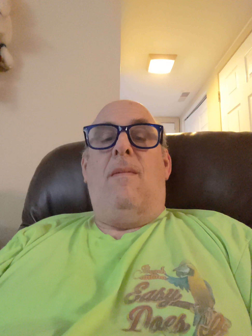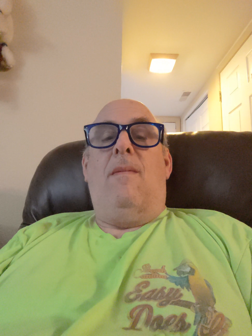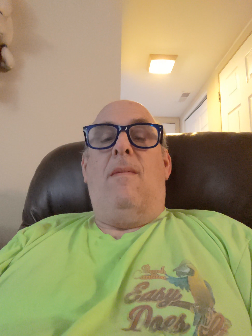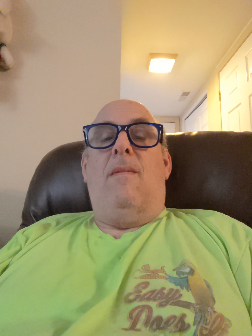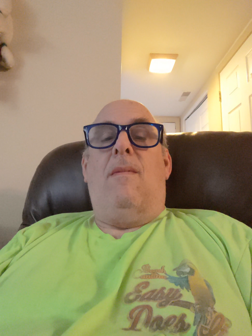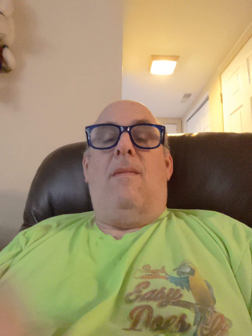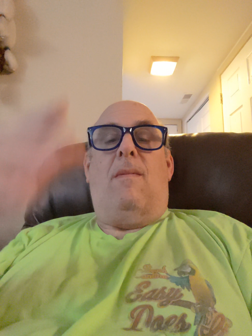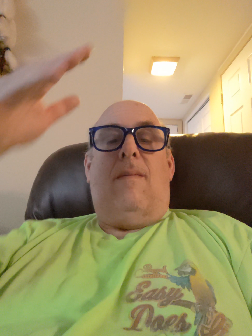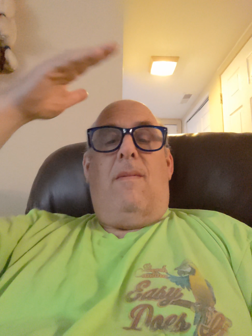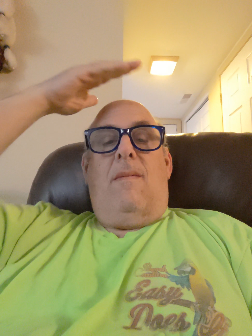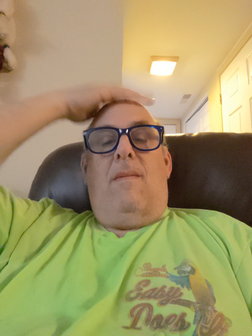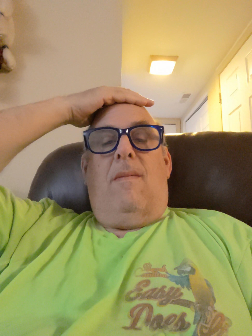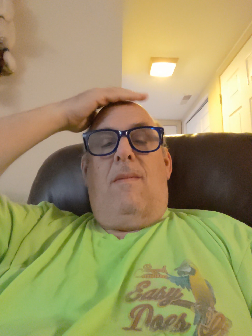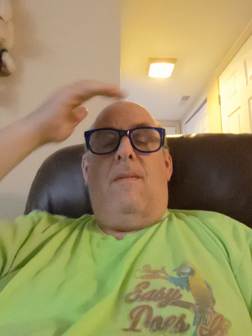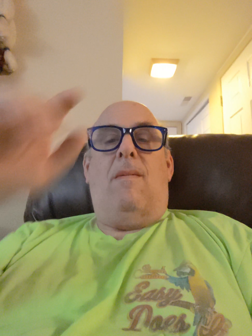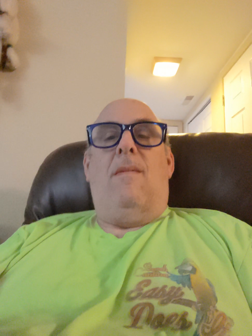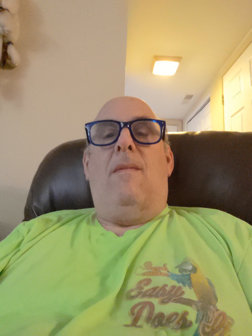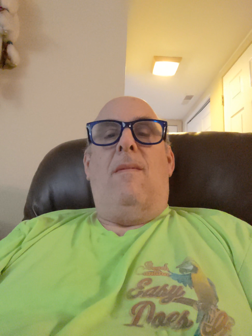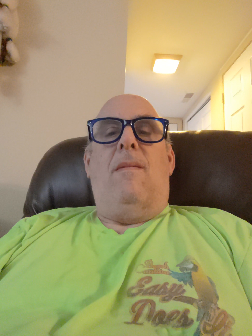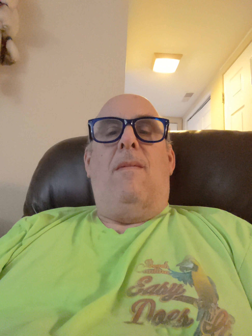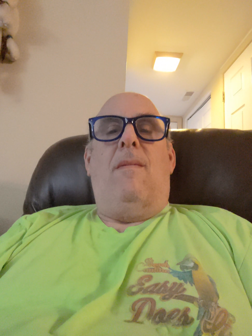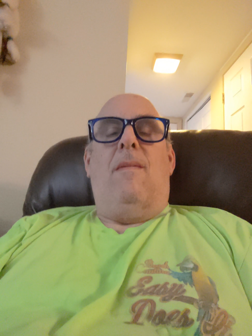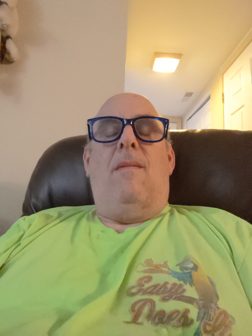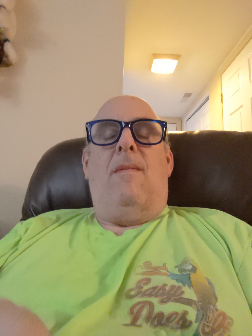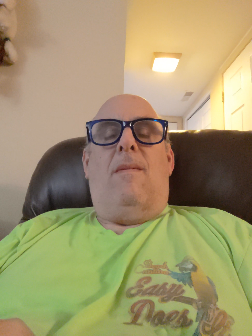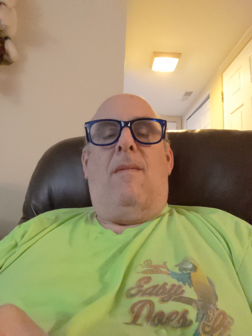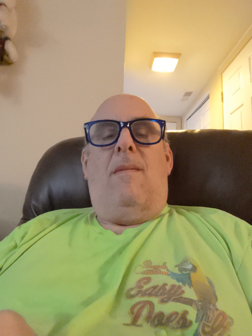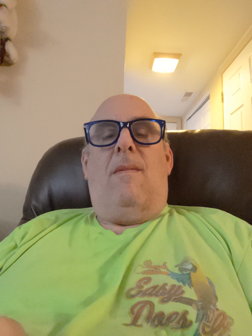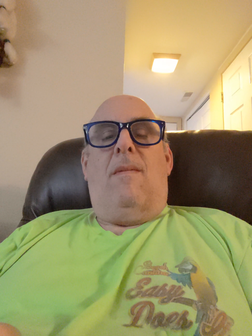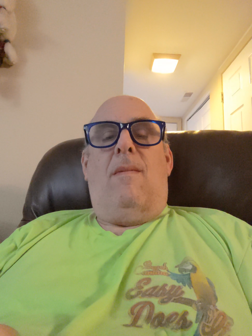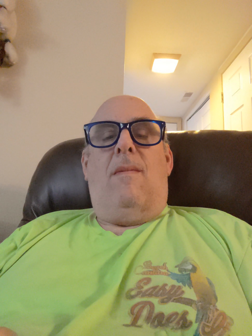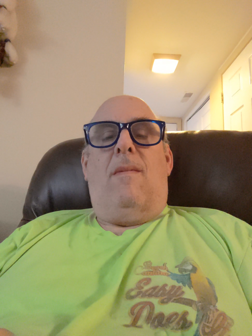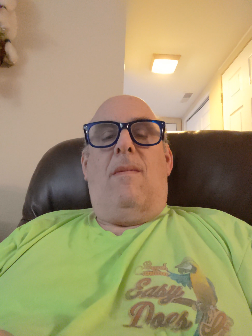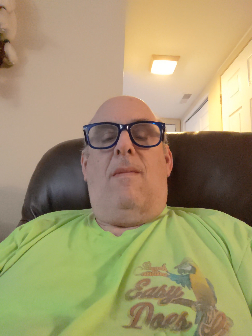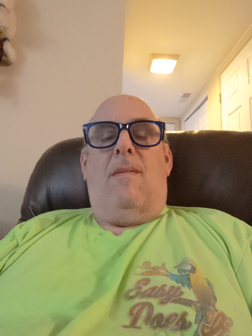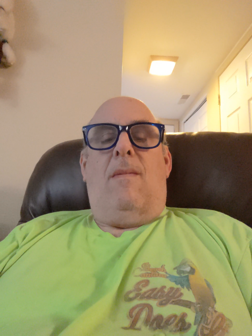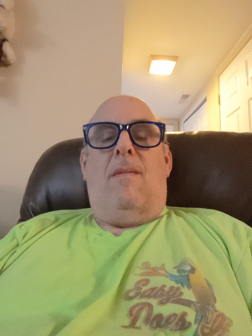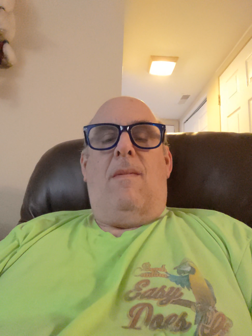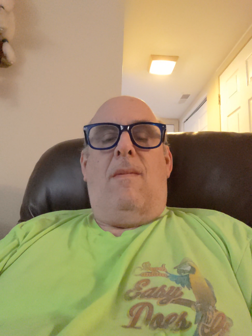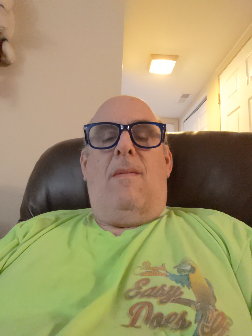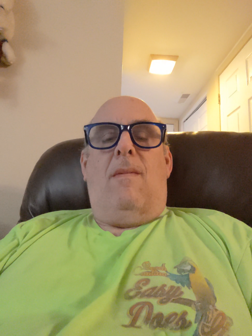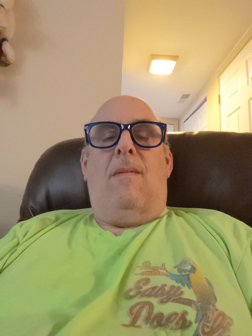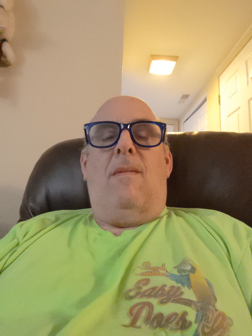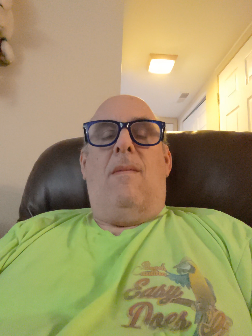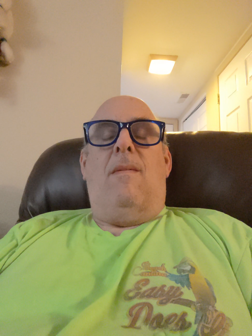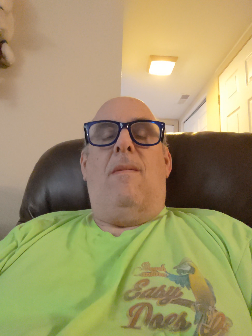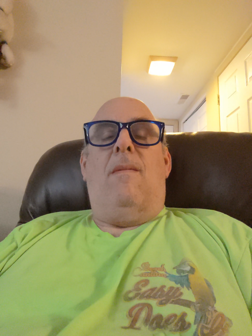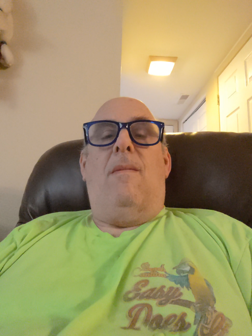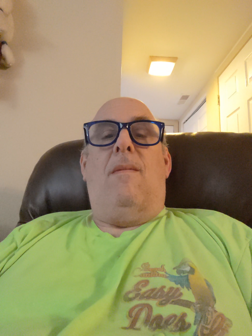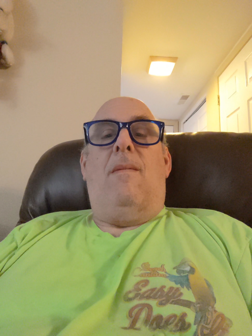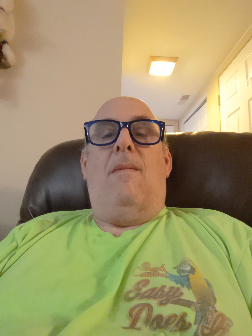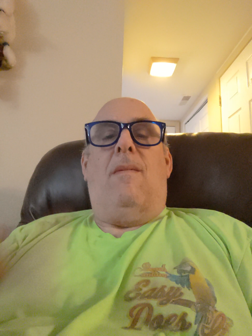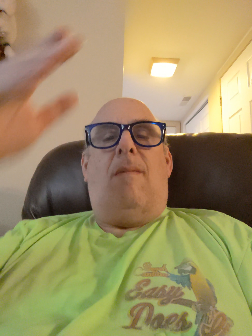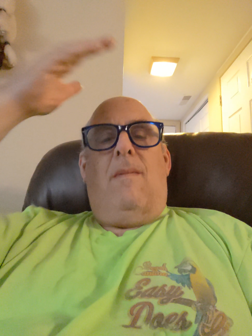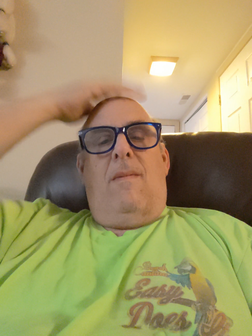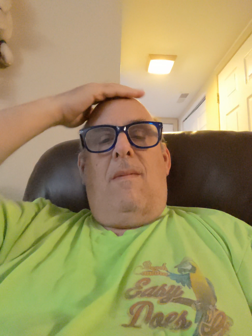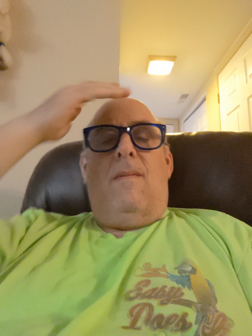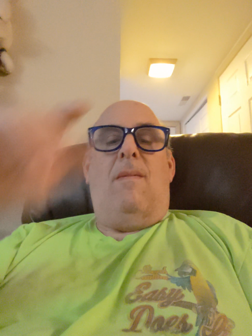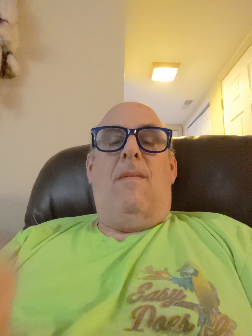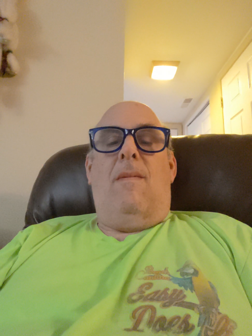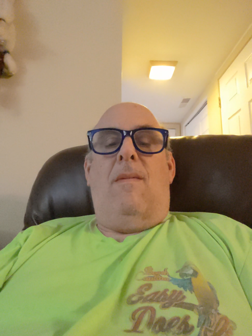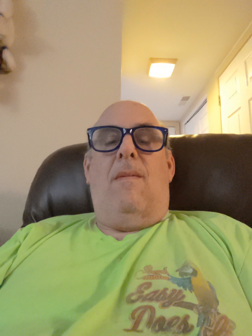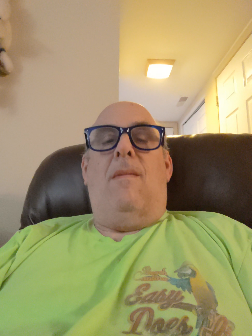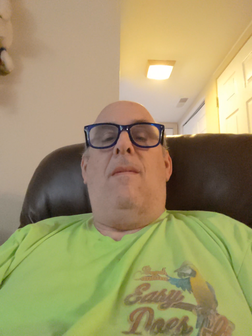hat